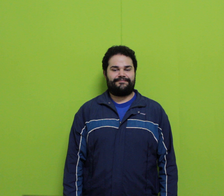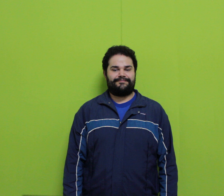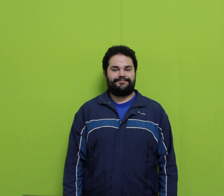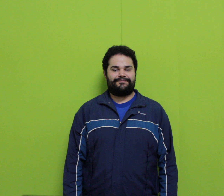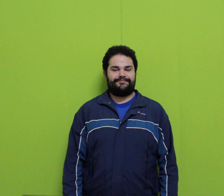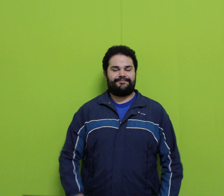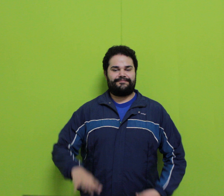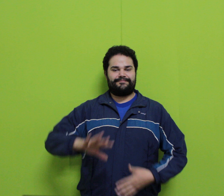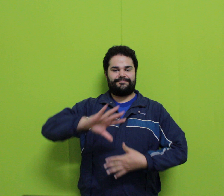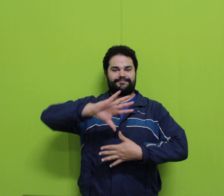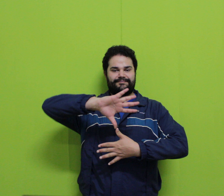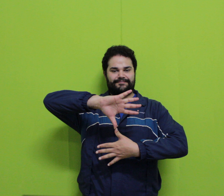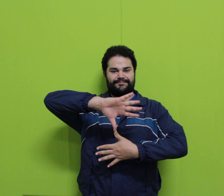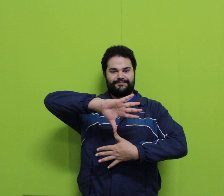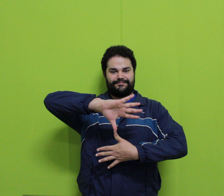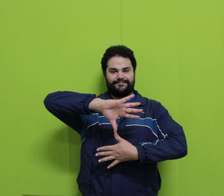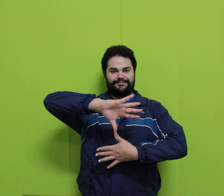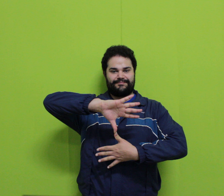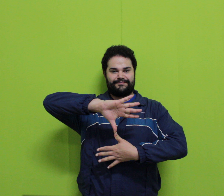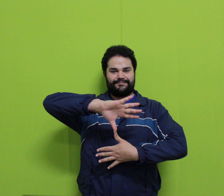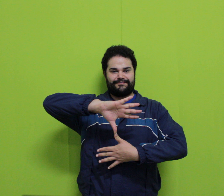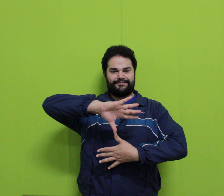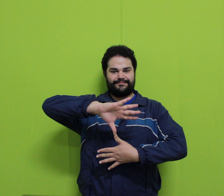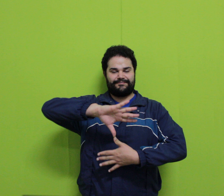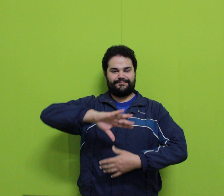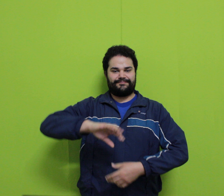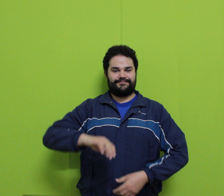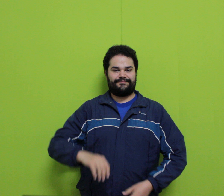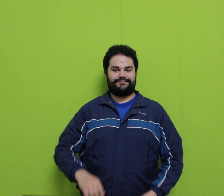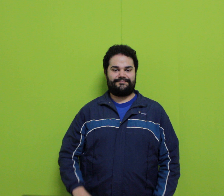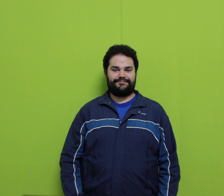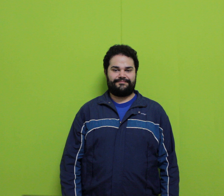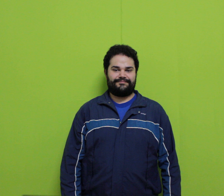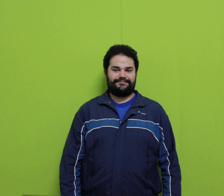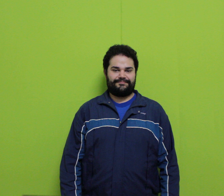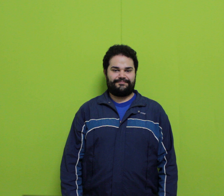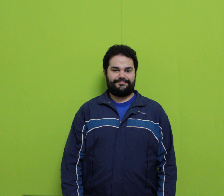América